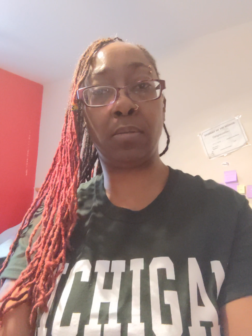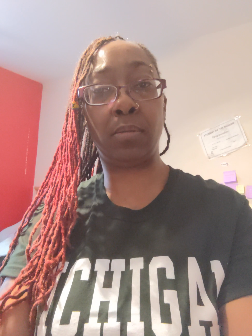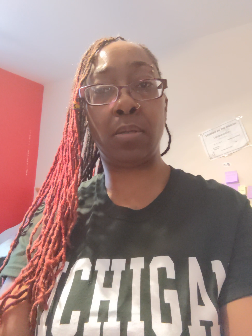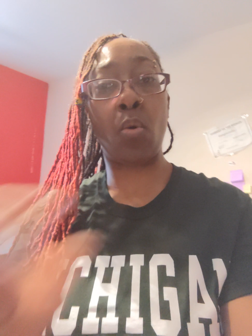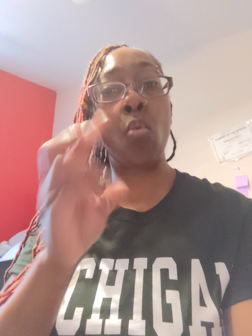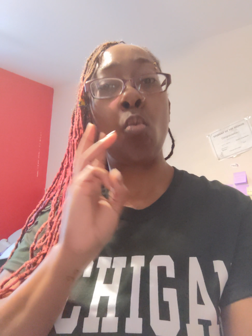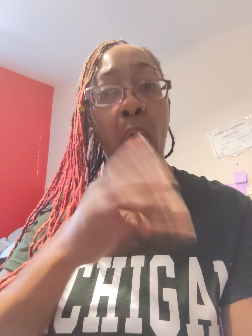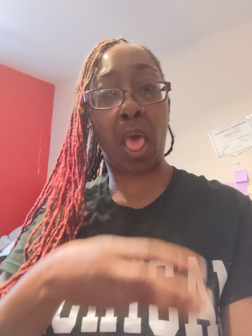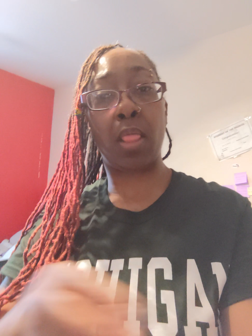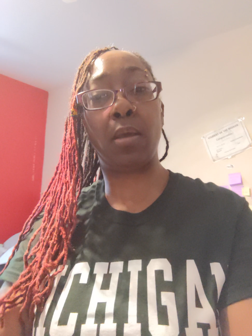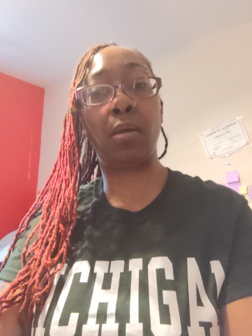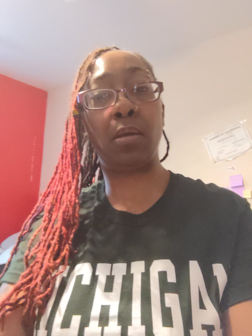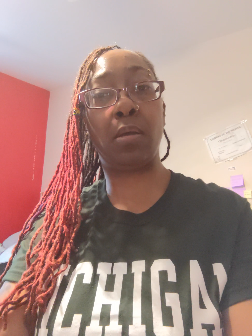will